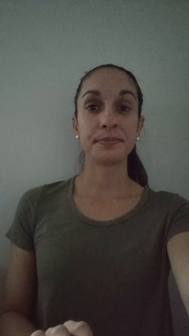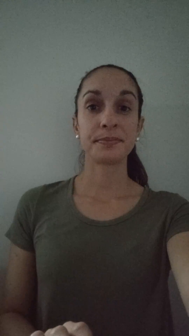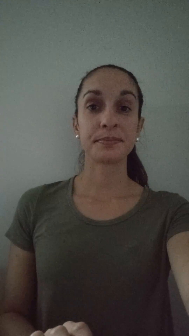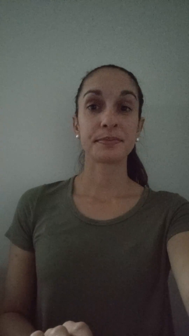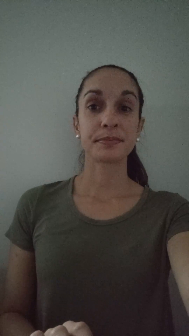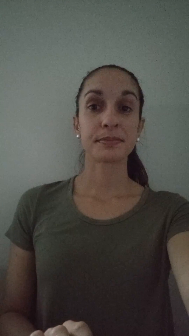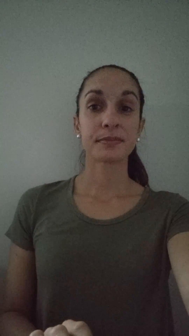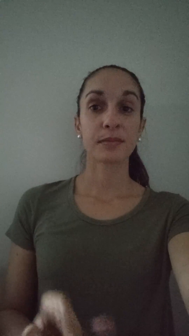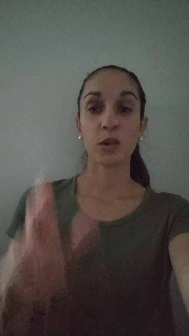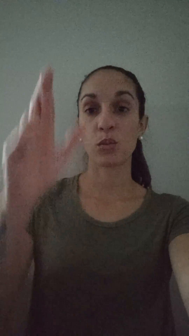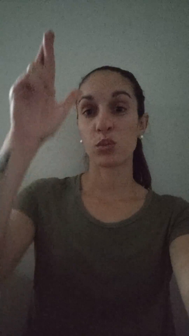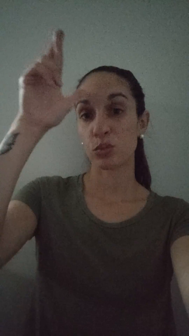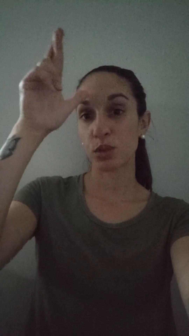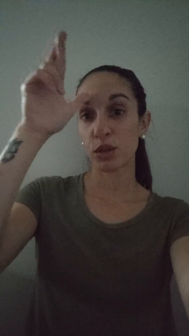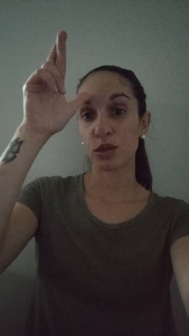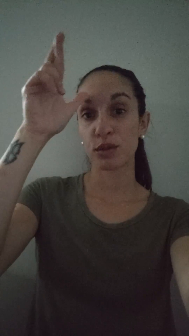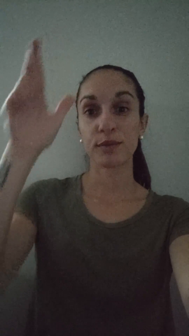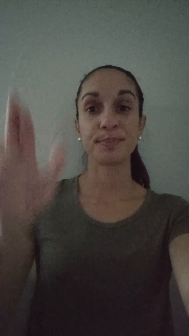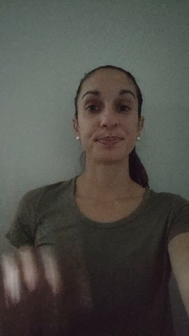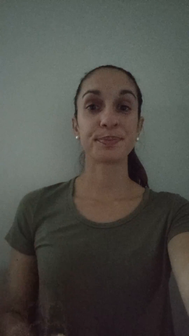rooster